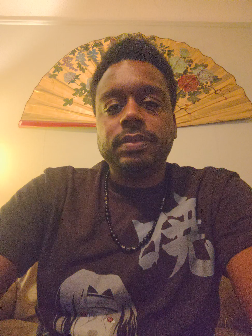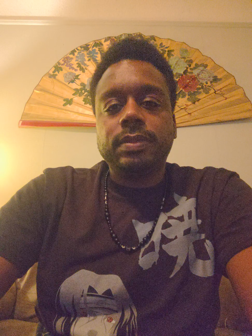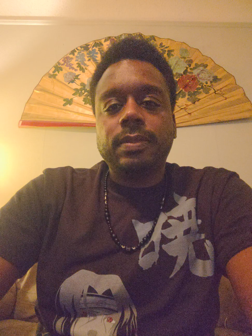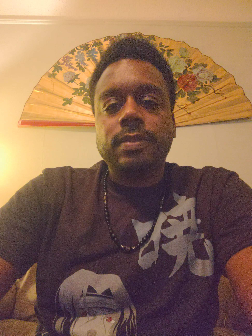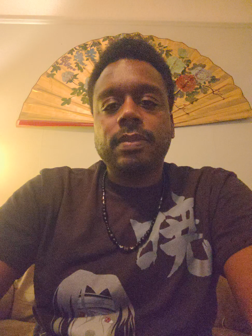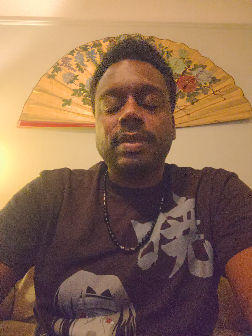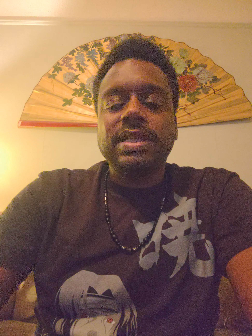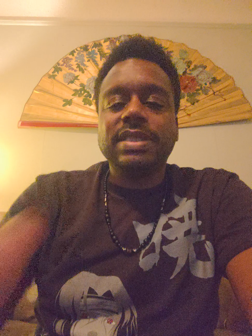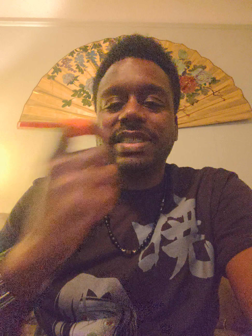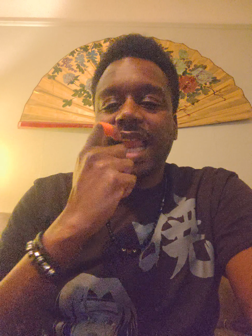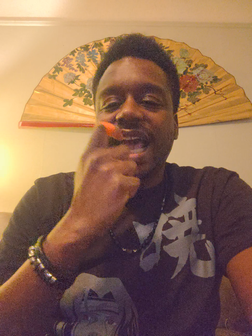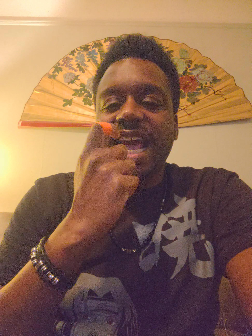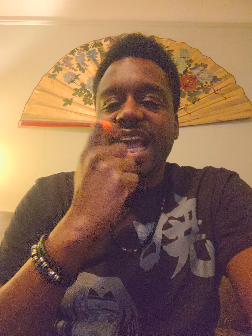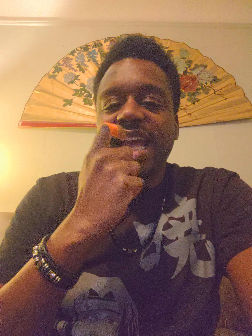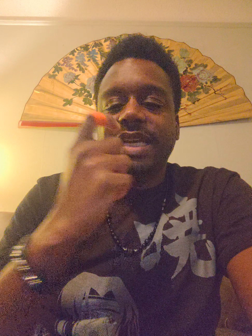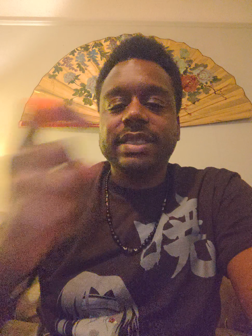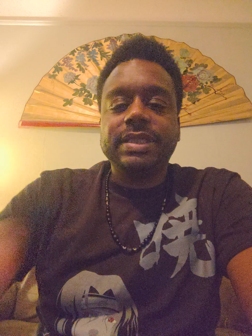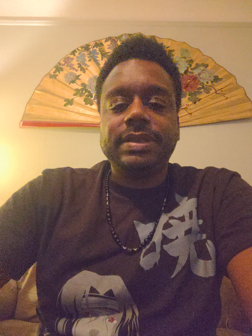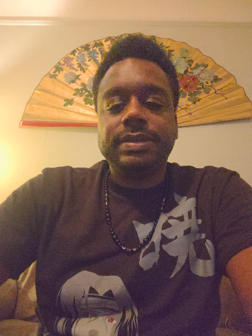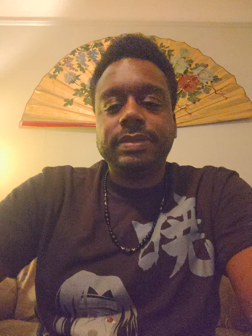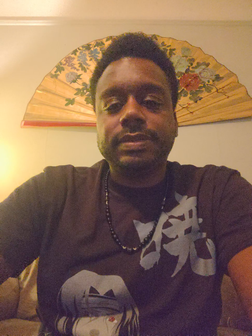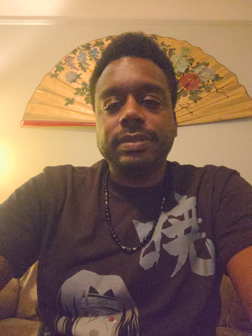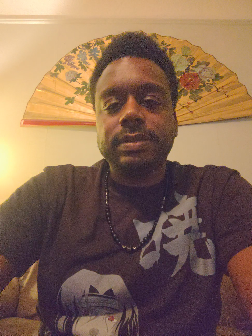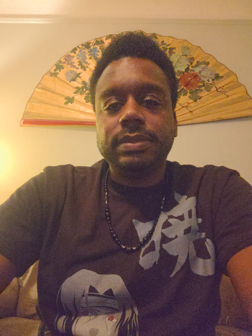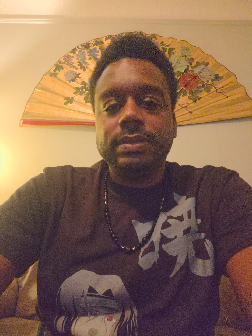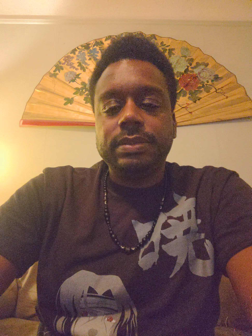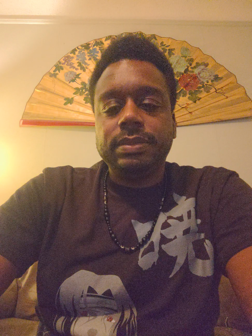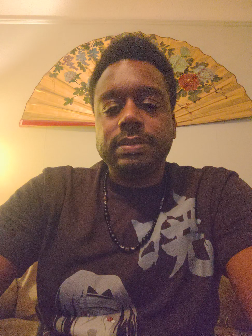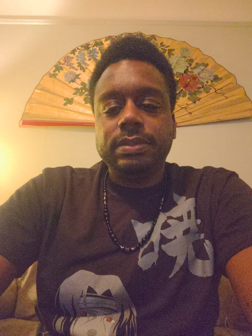window